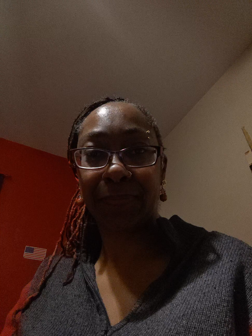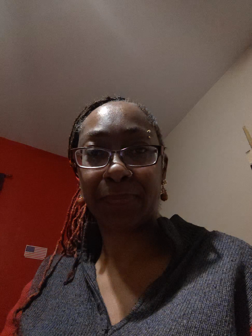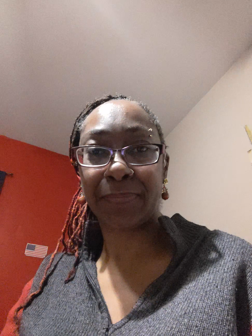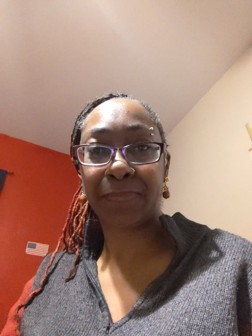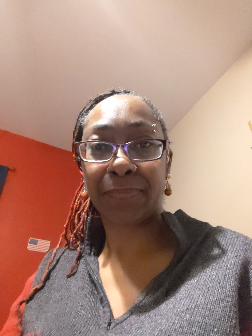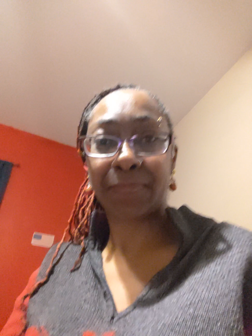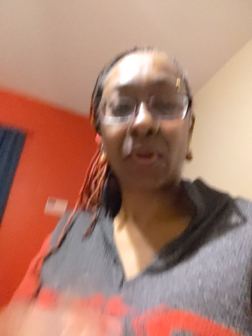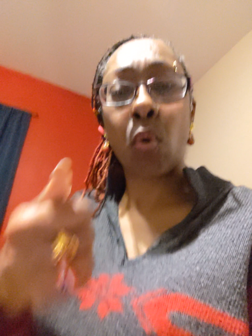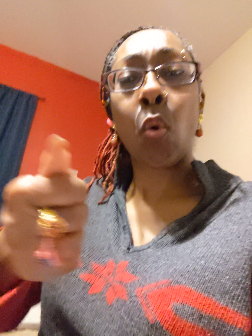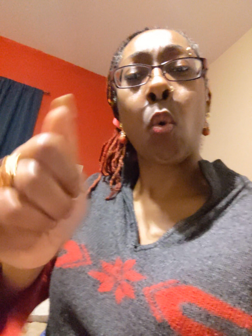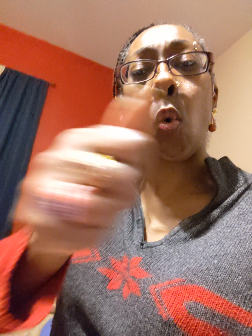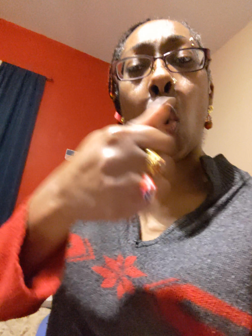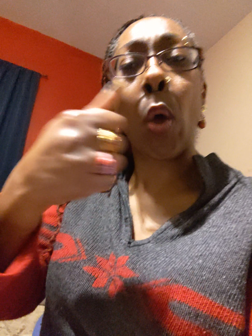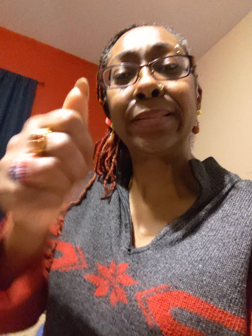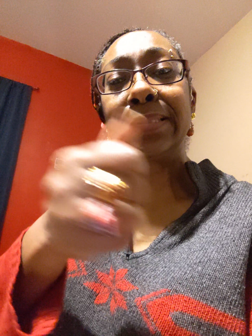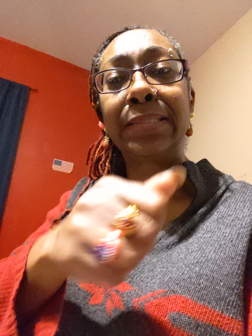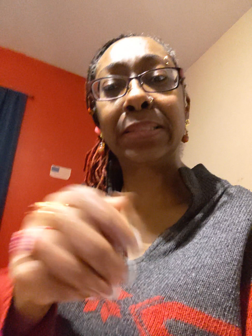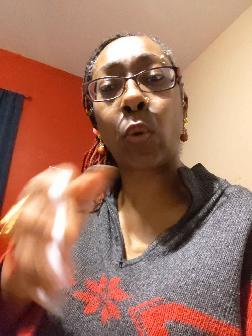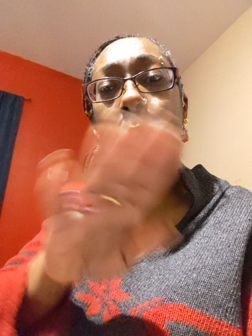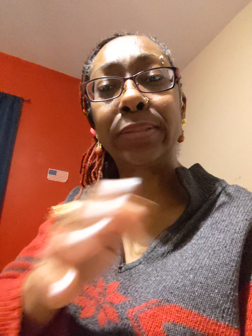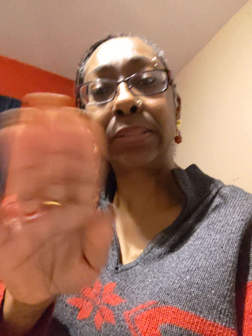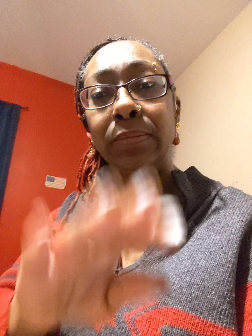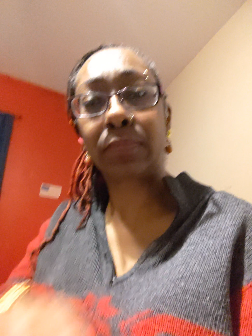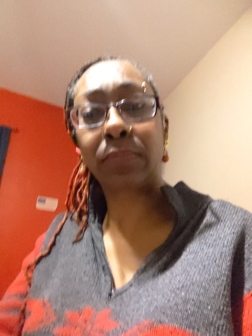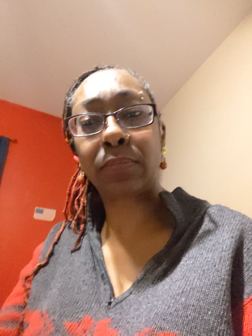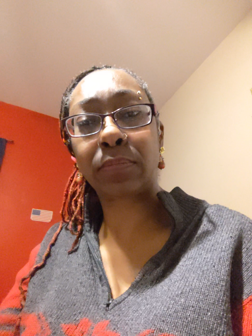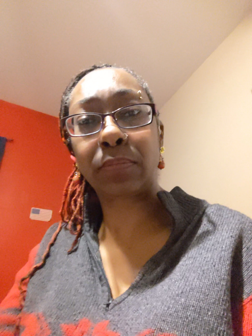closet